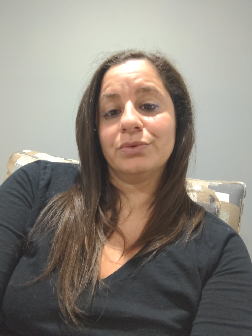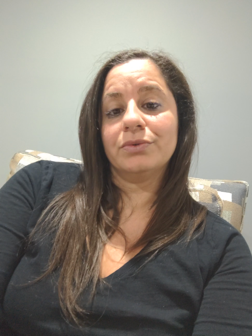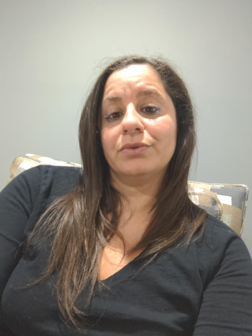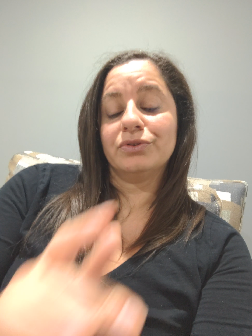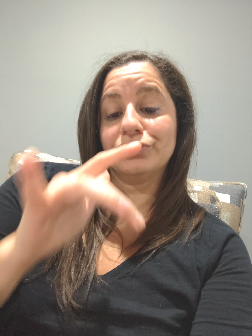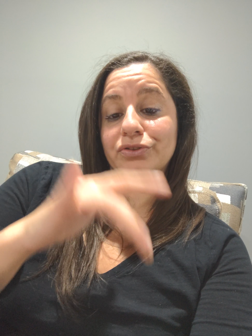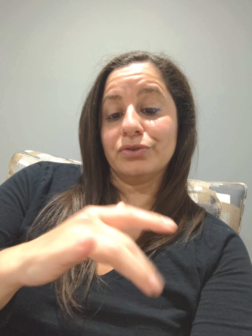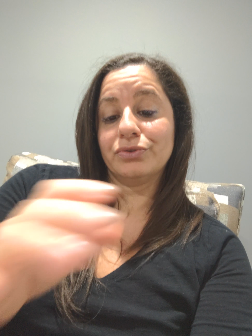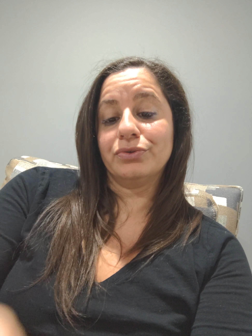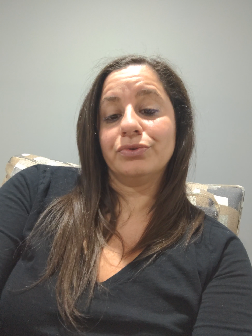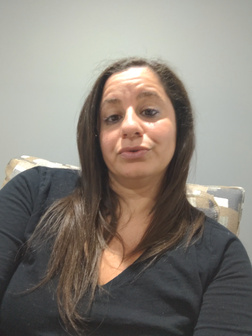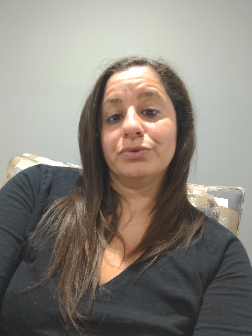touch